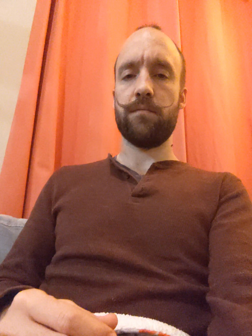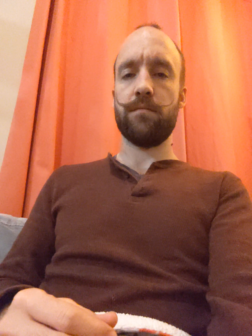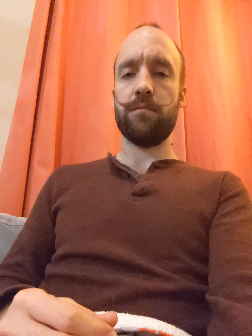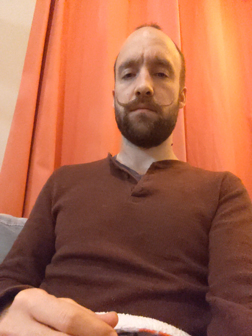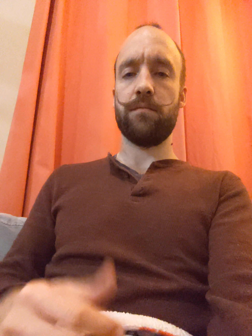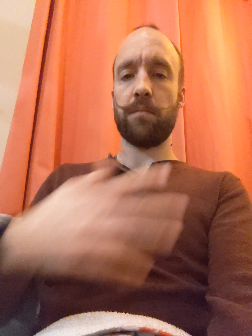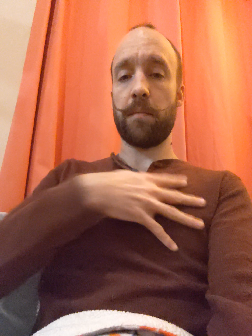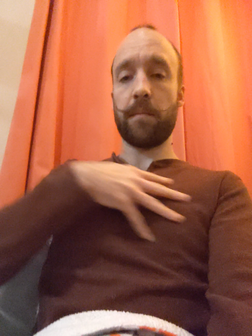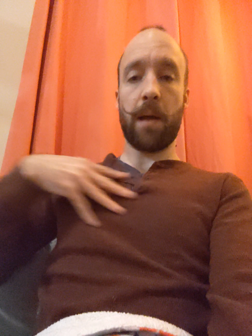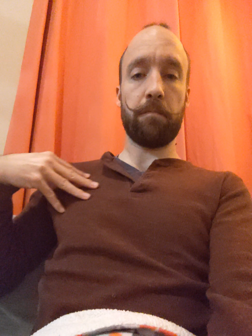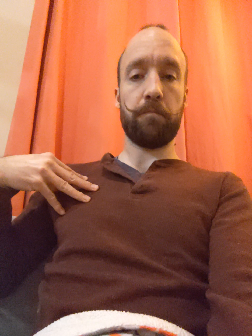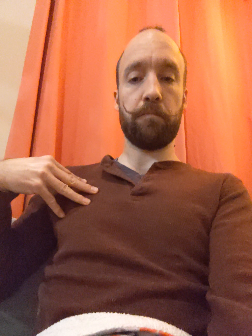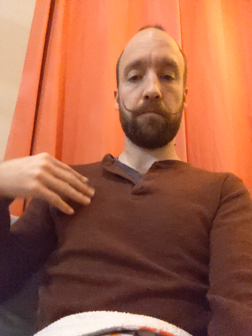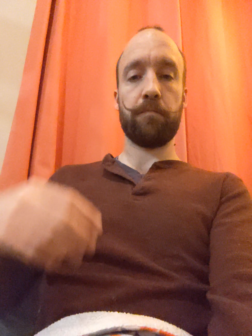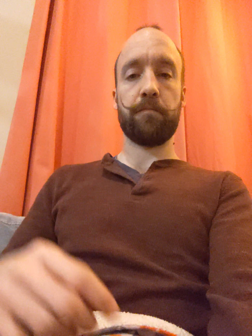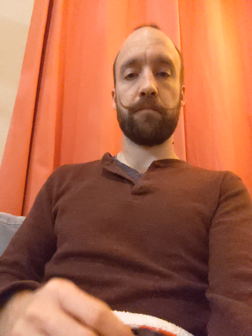zebra